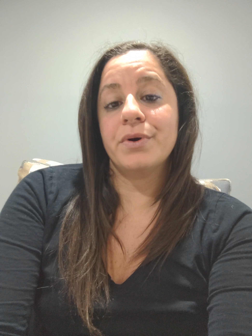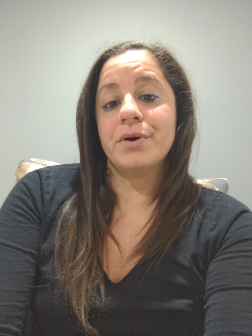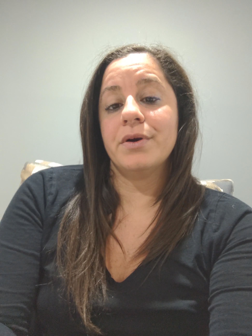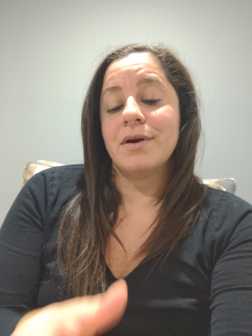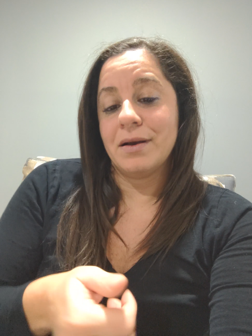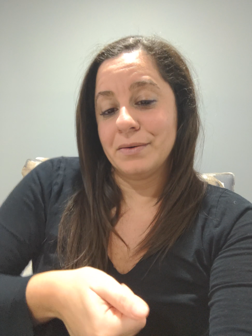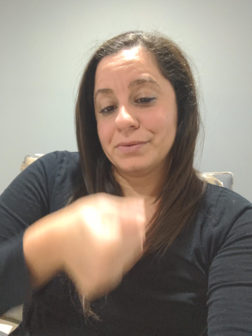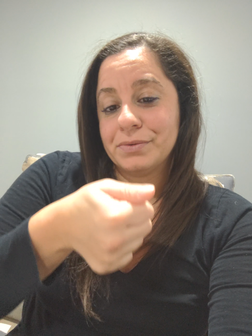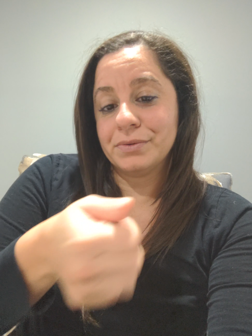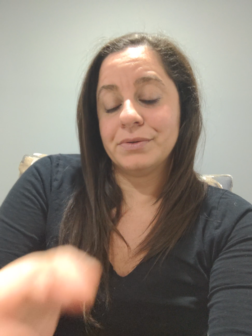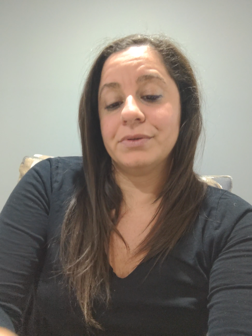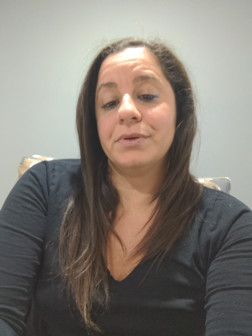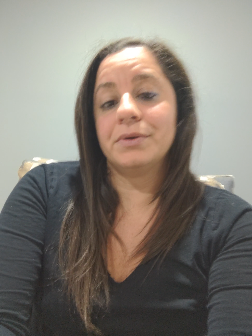hide